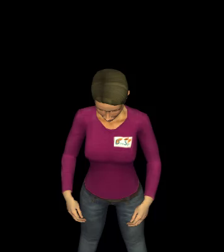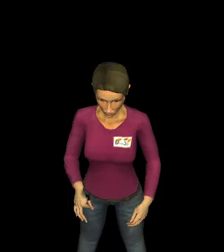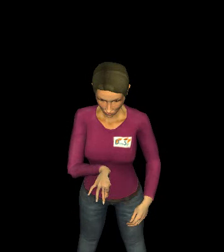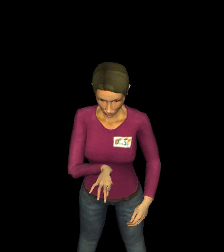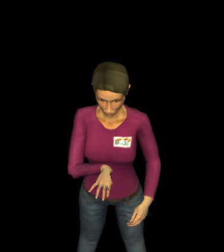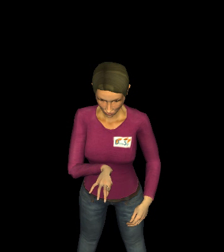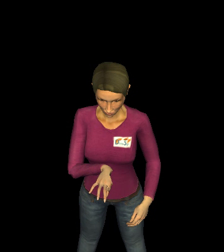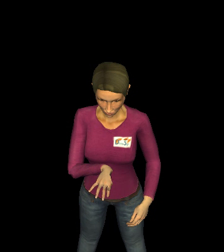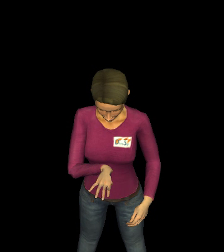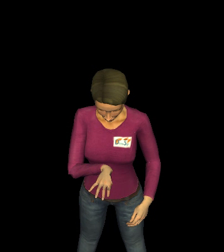ملح